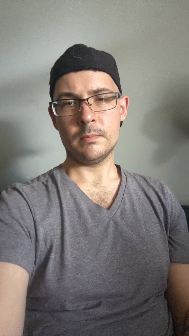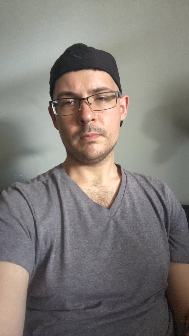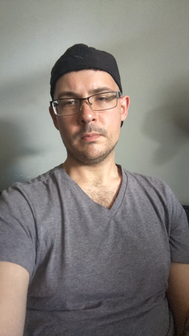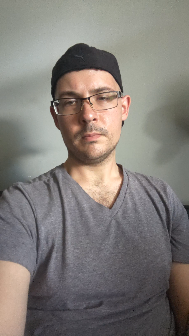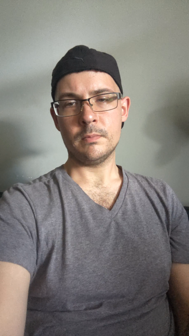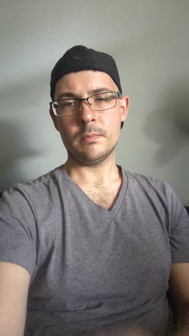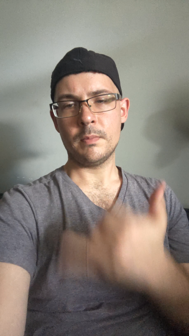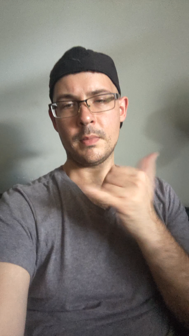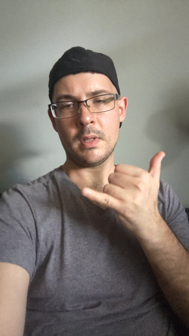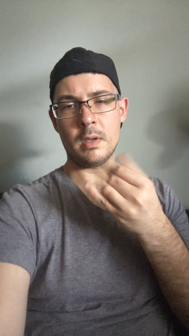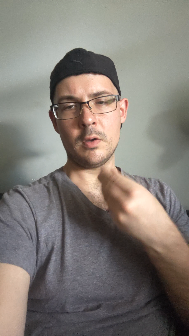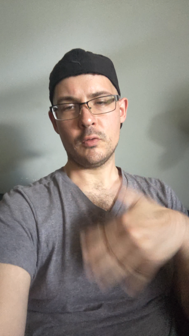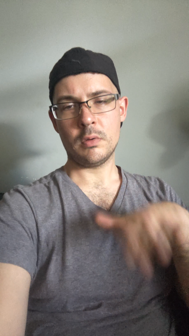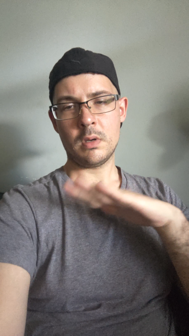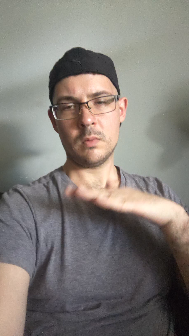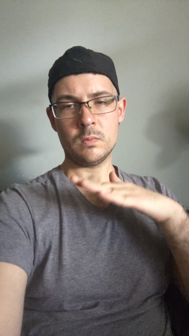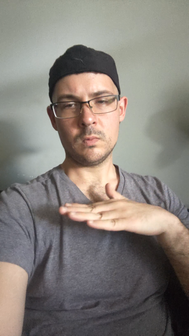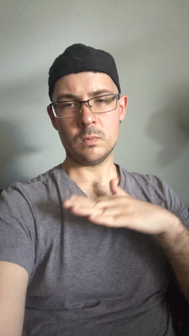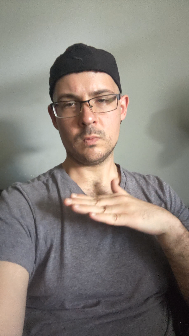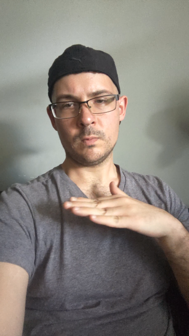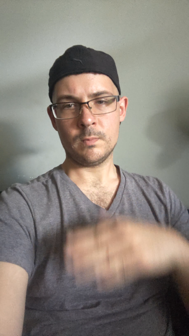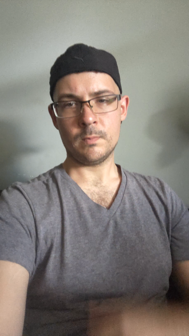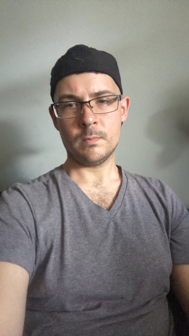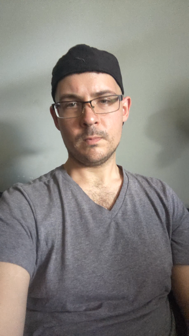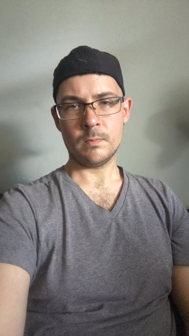playground